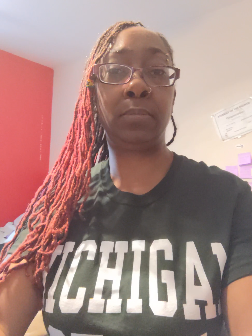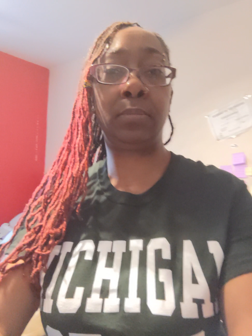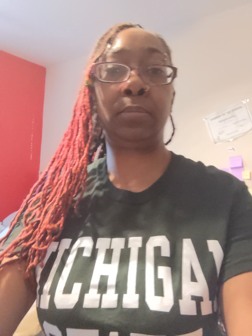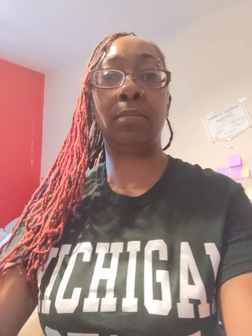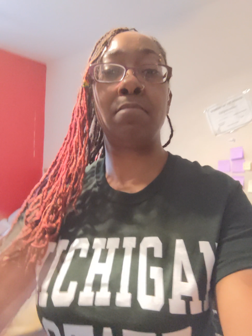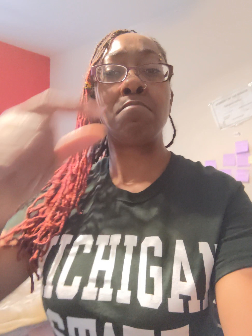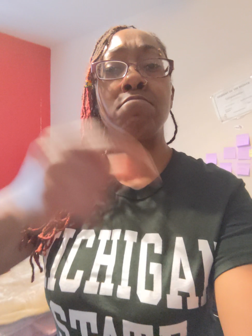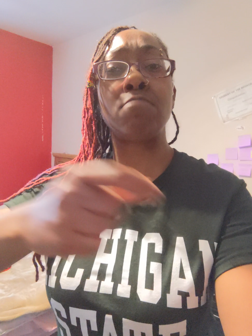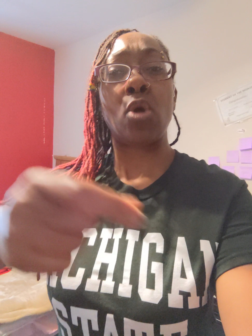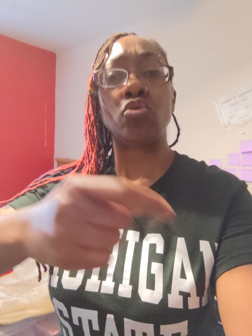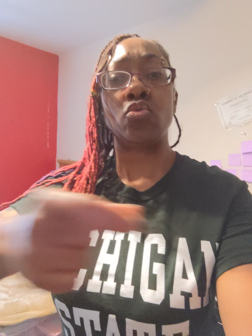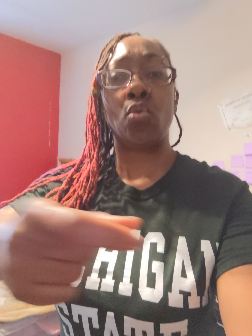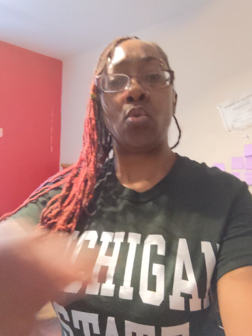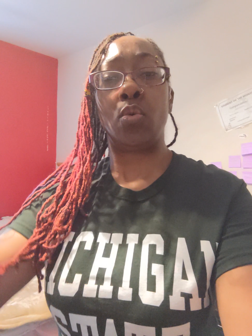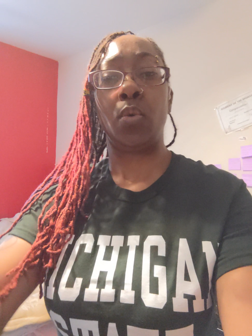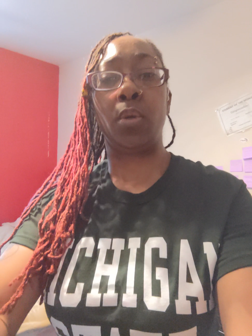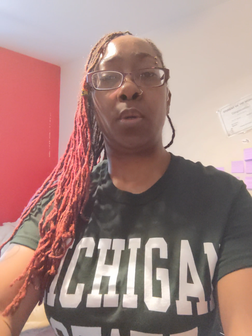puzzle